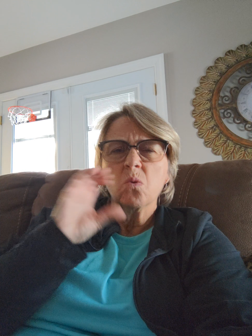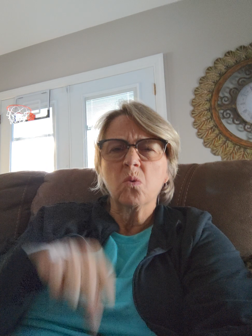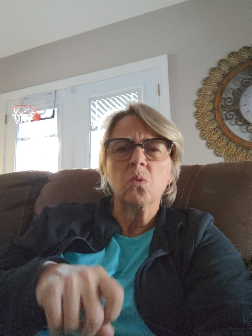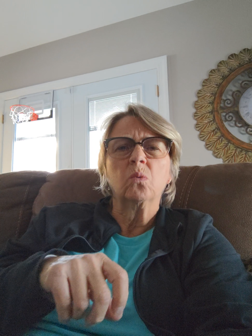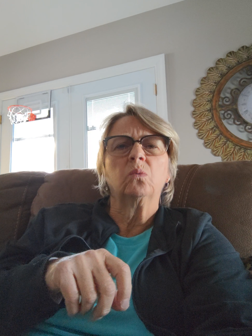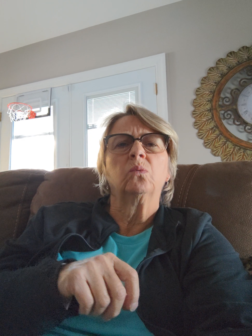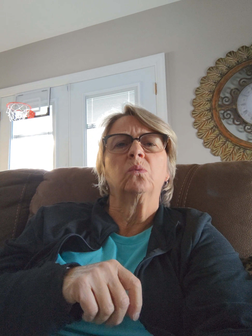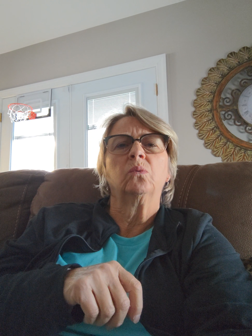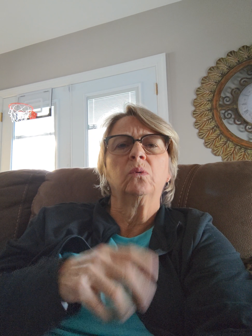old